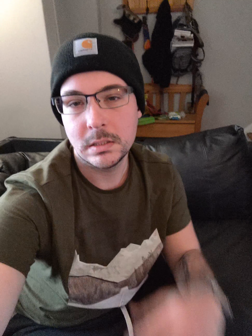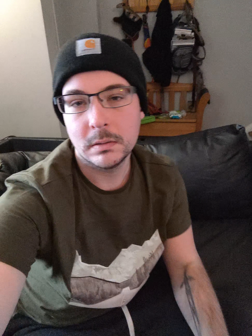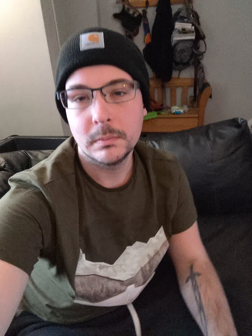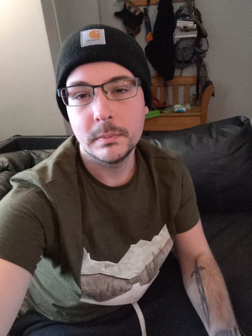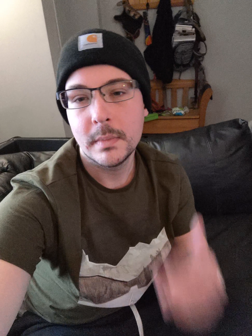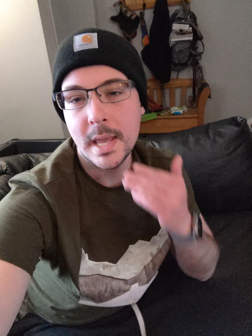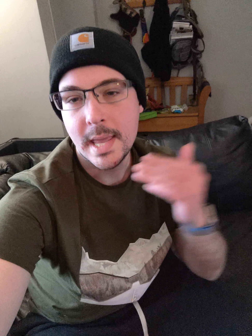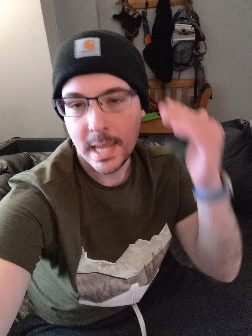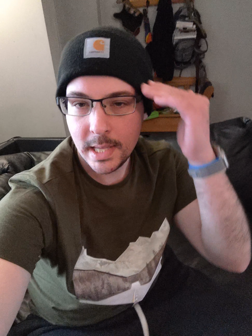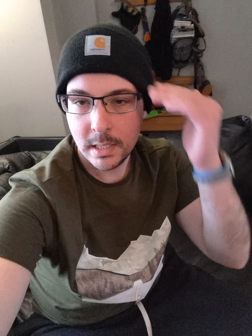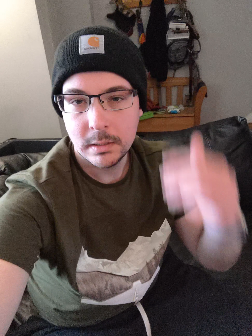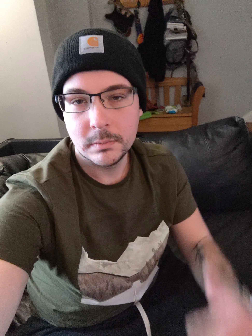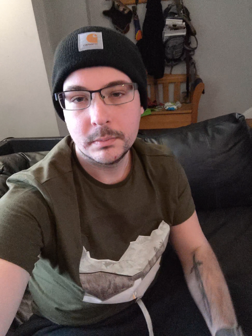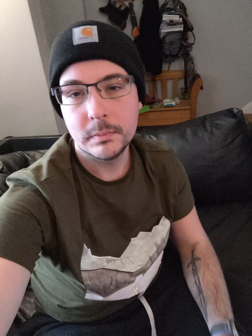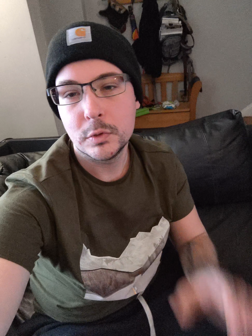head